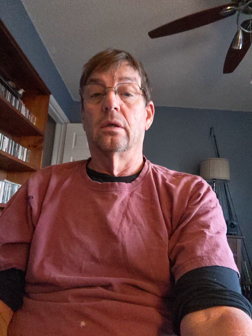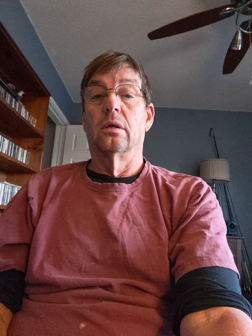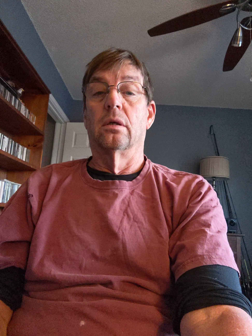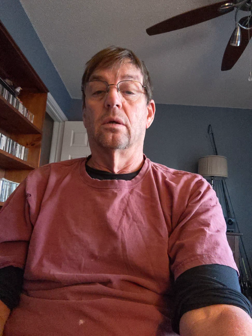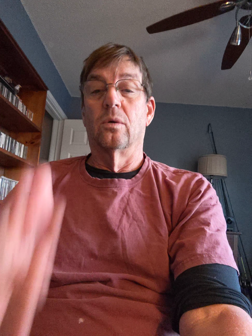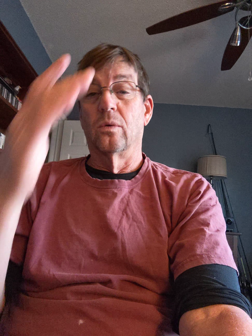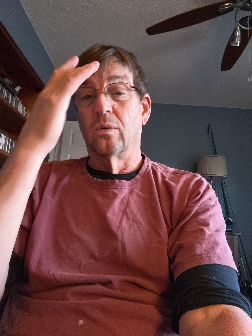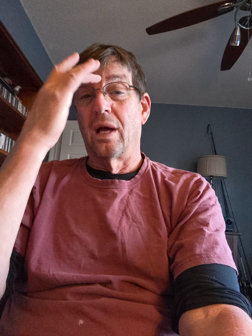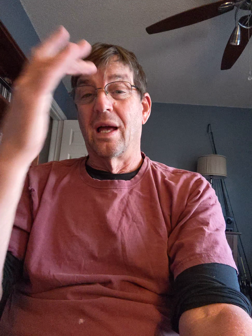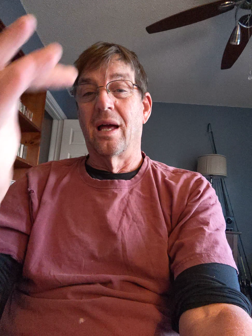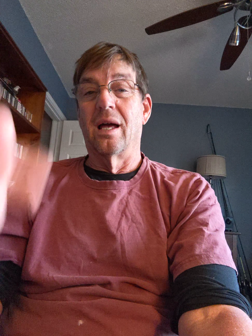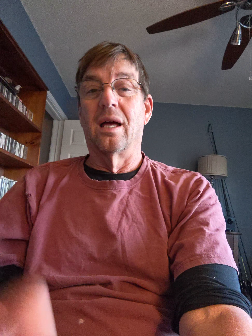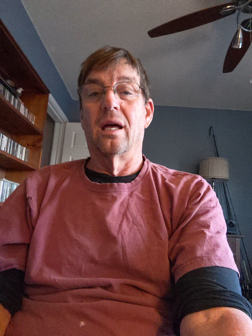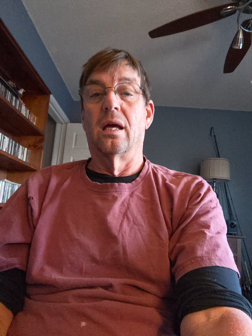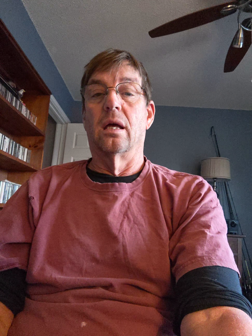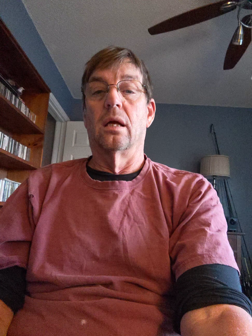why